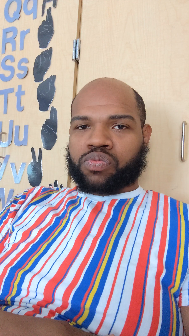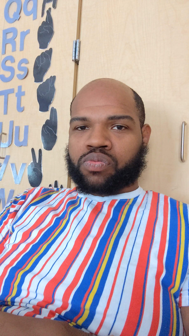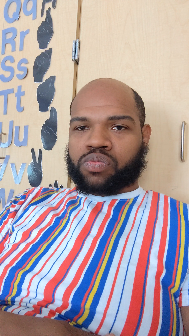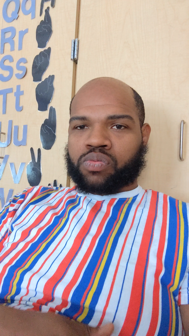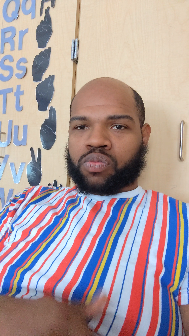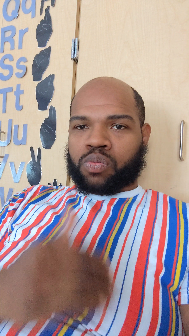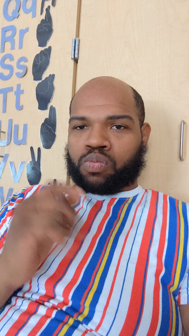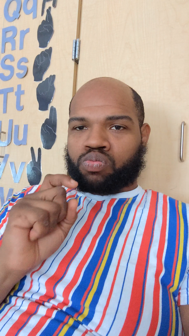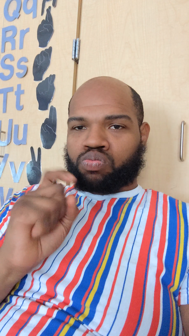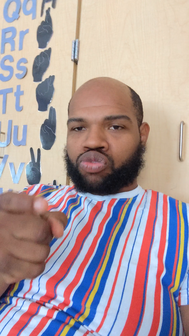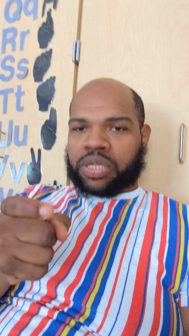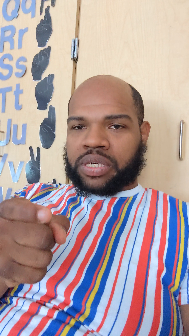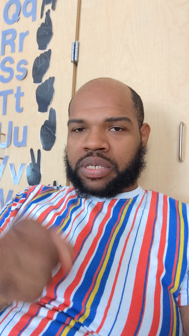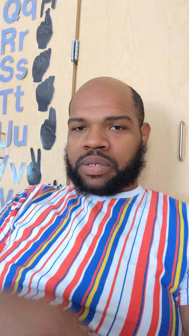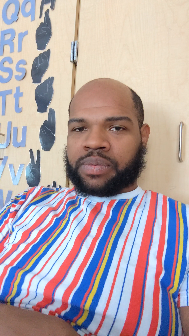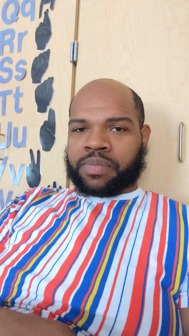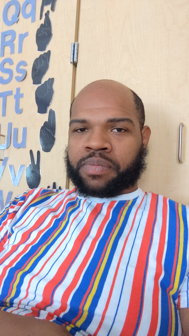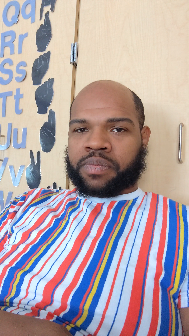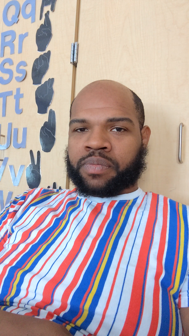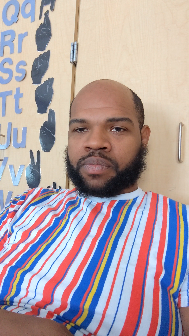present